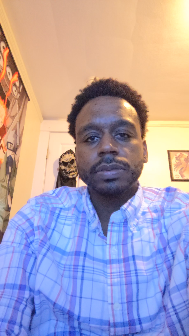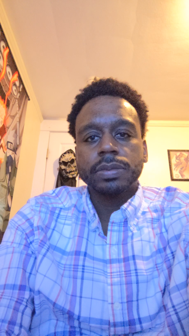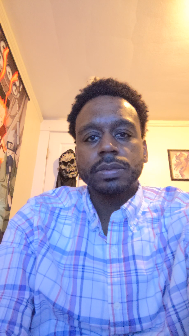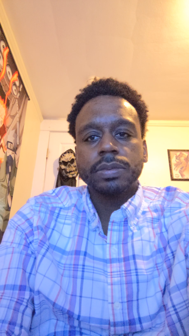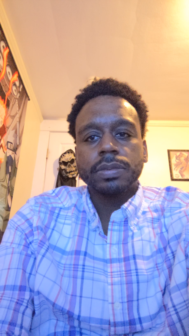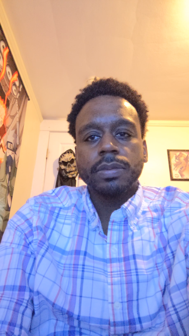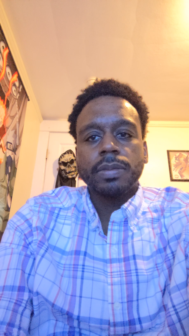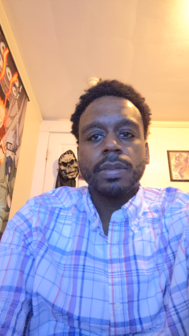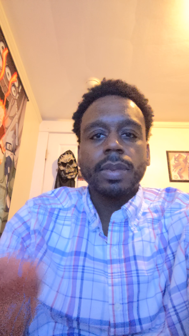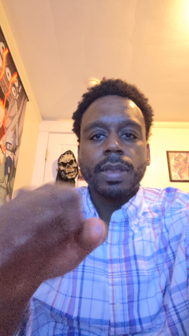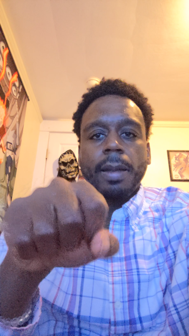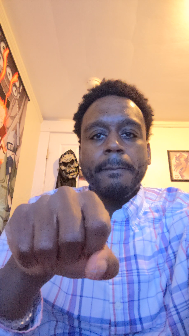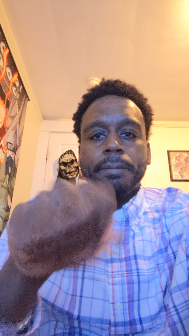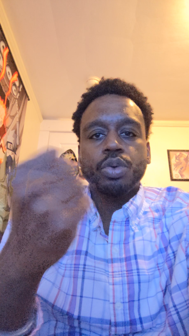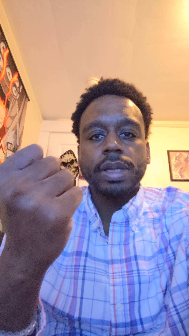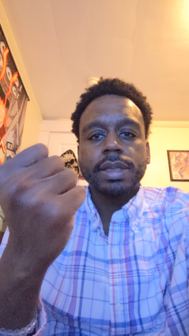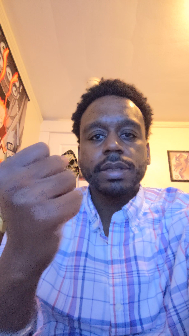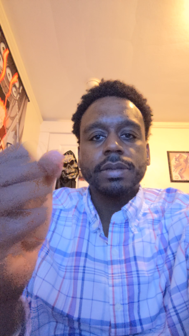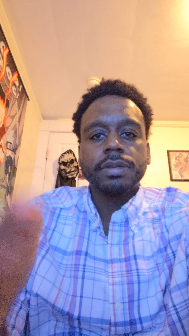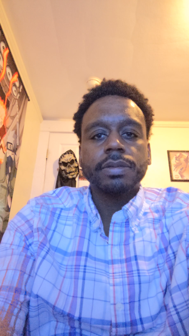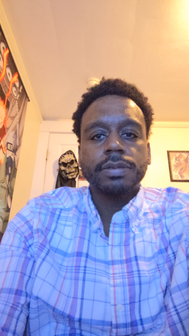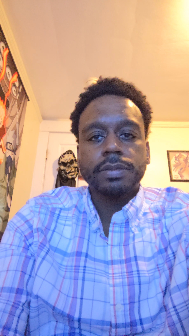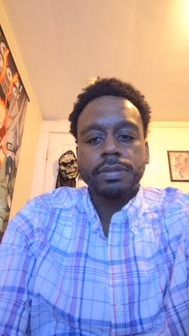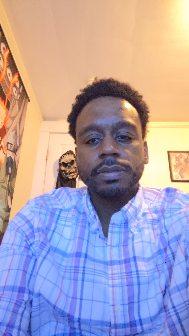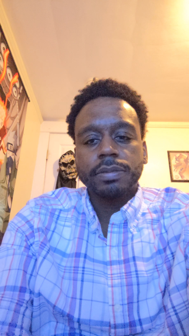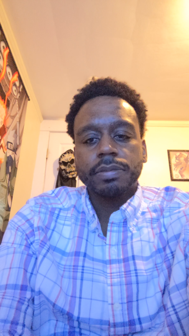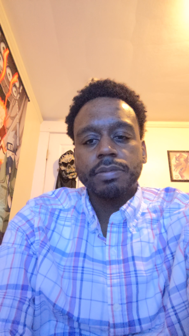break